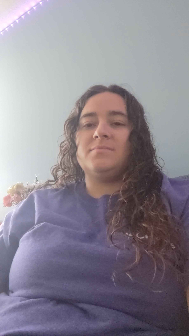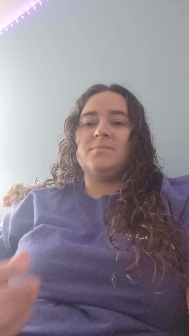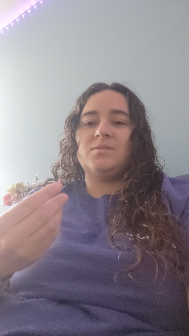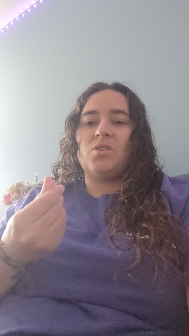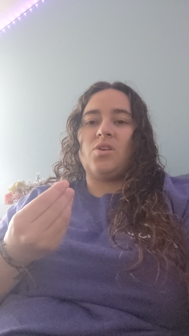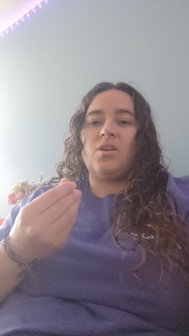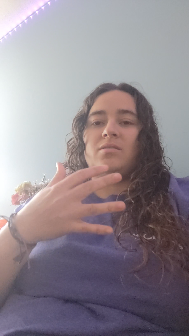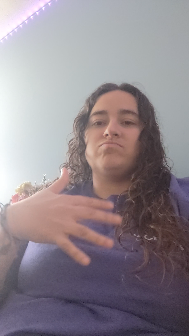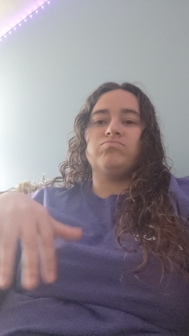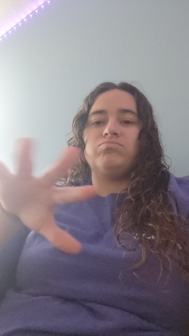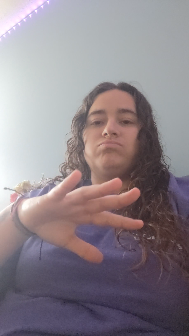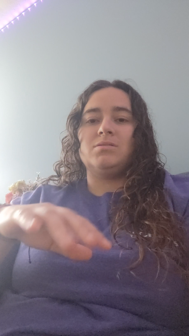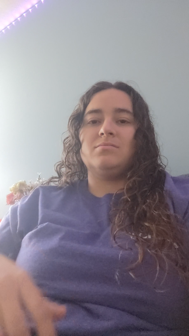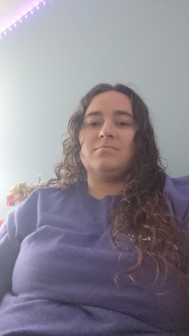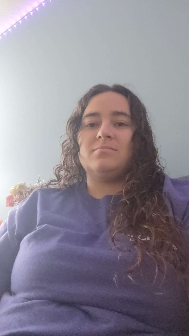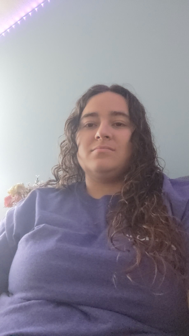garden